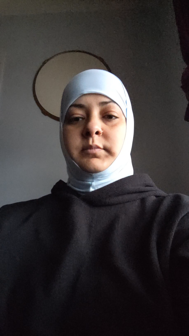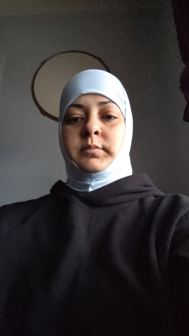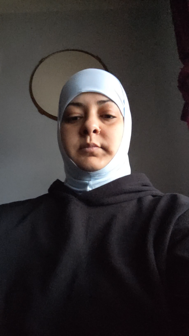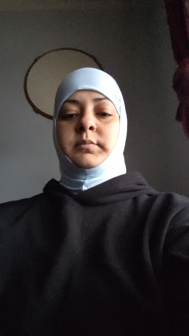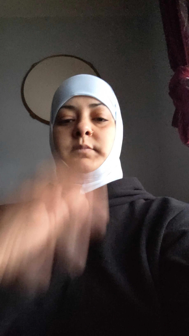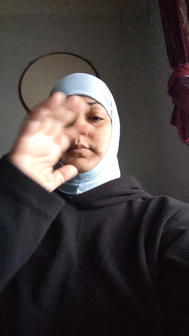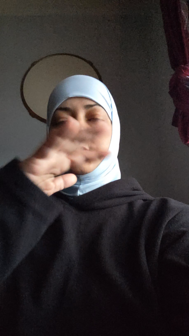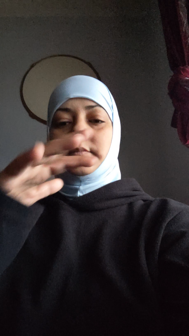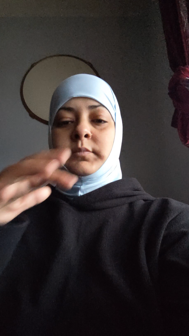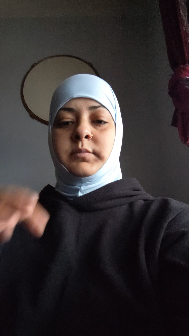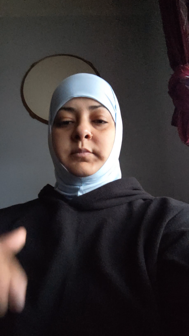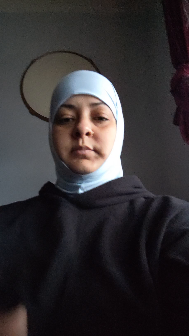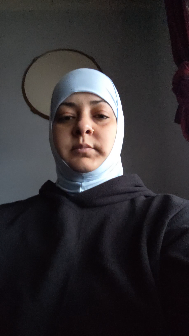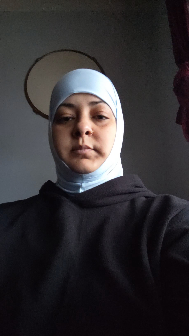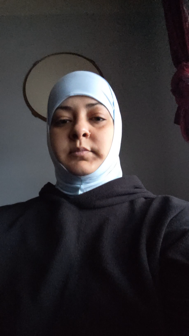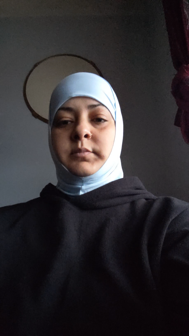grapes